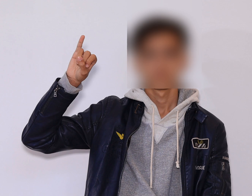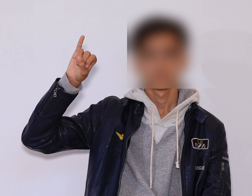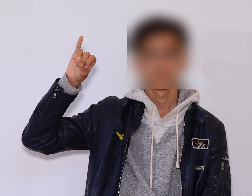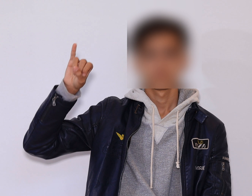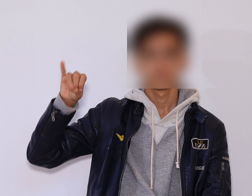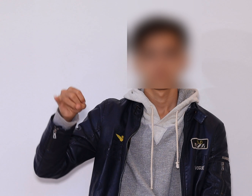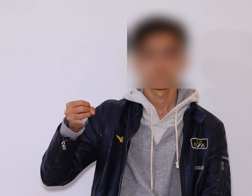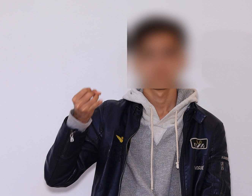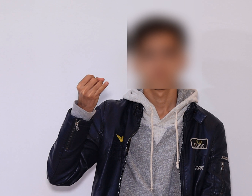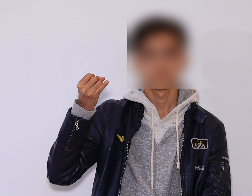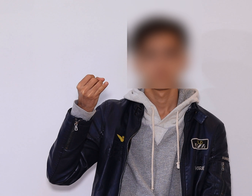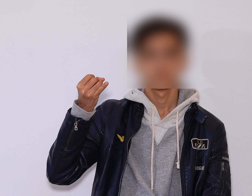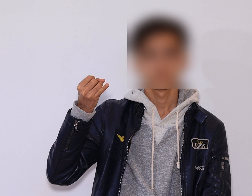ج